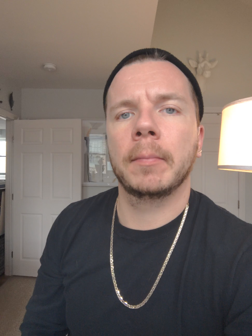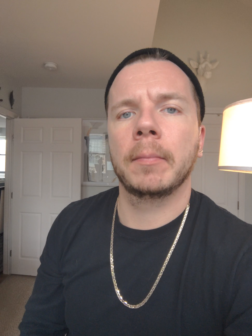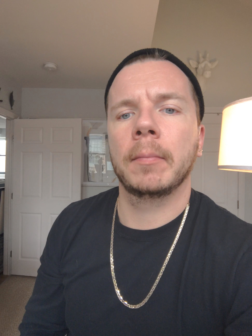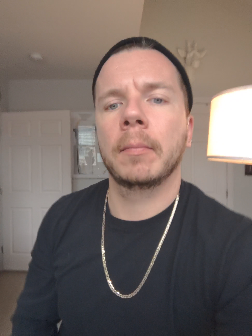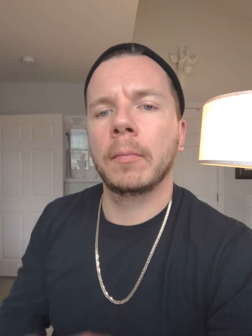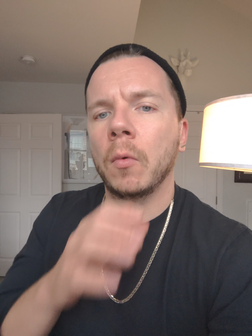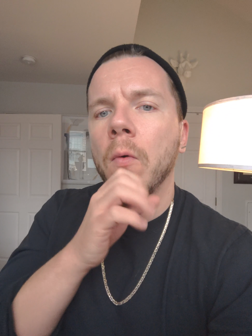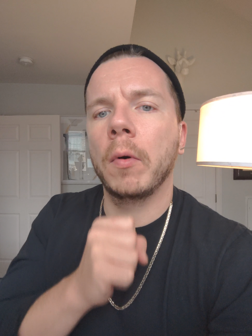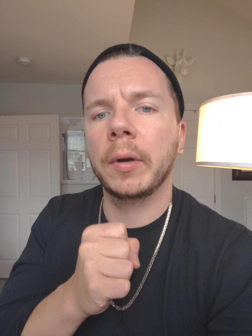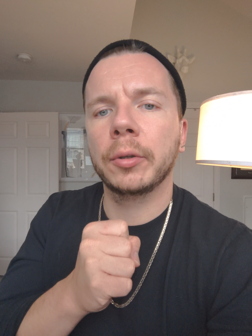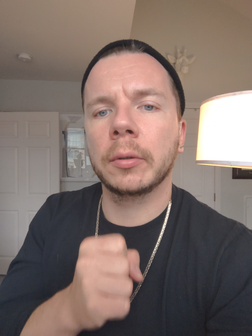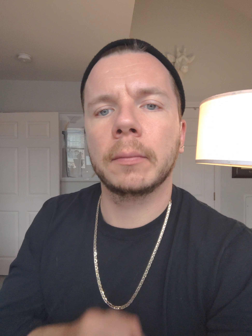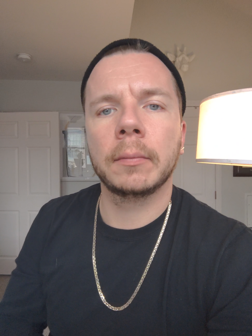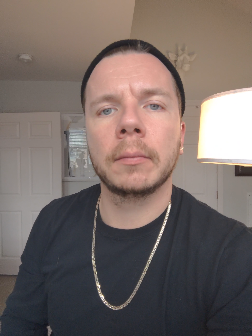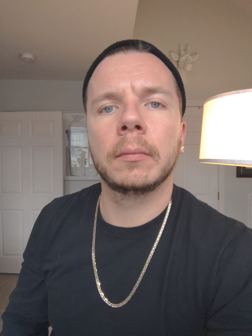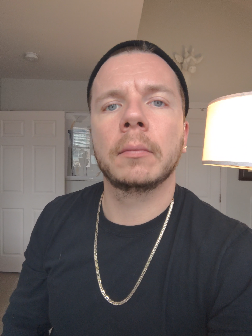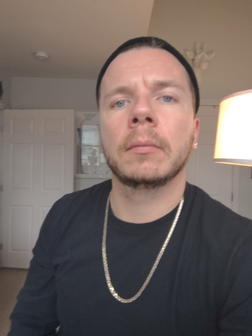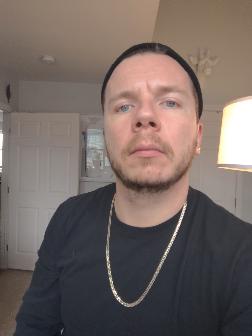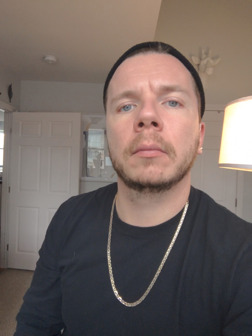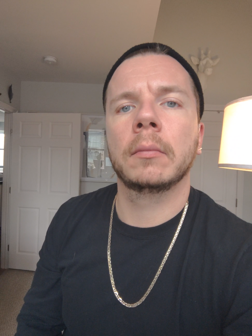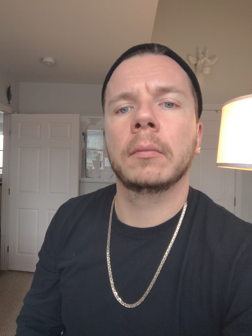orange